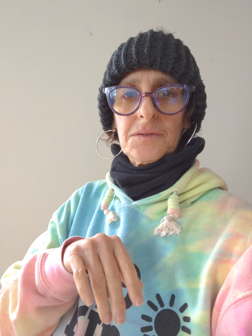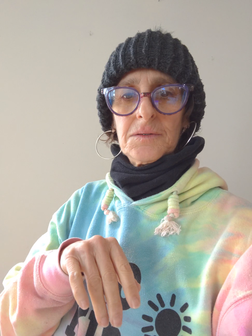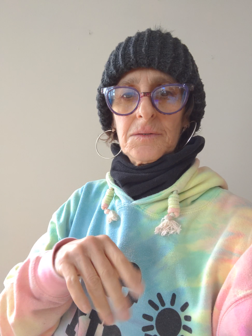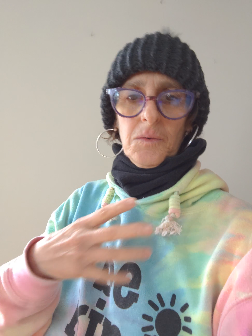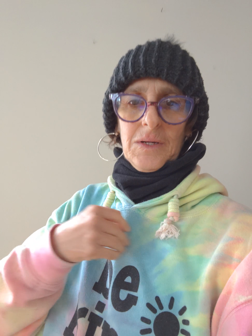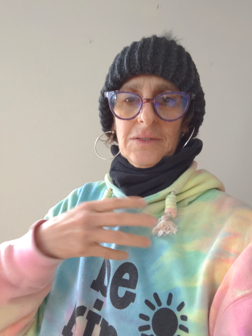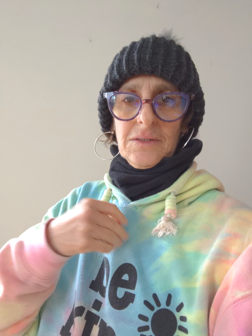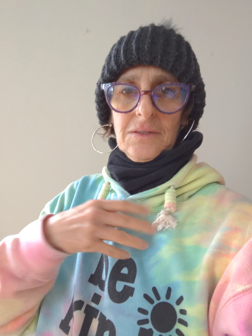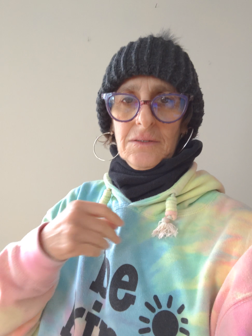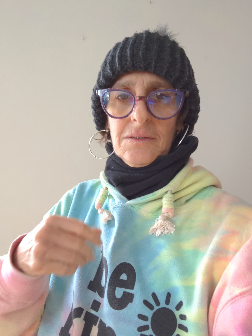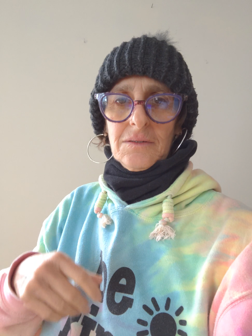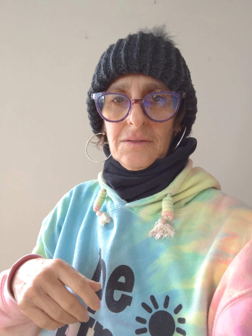white